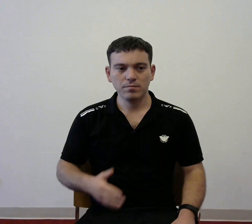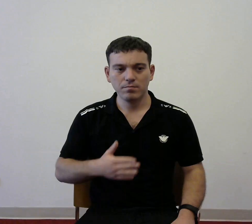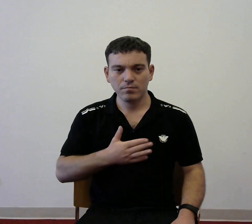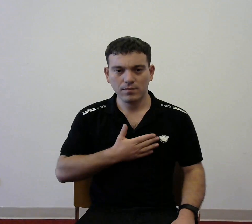mən